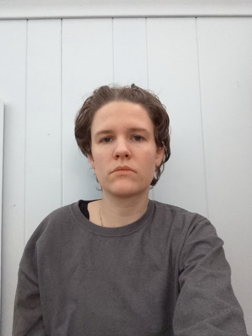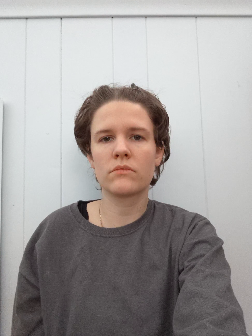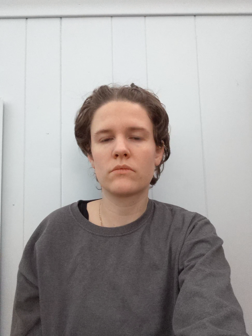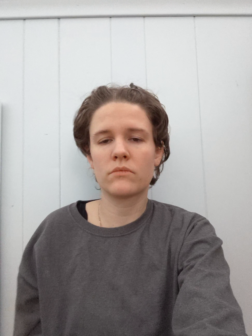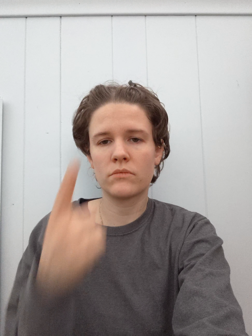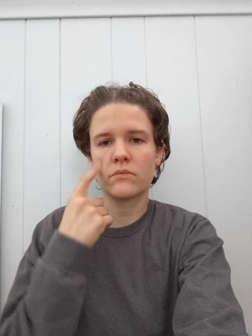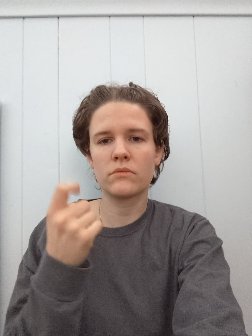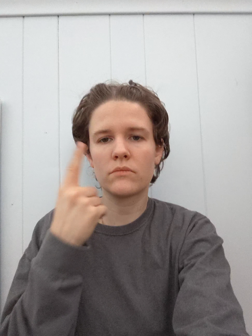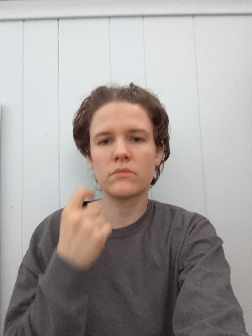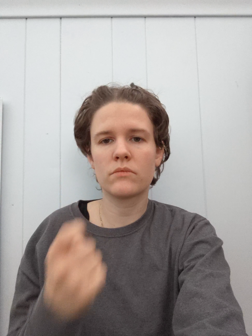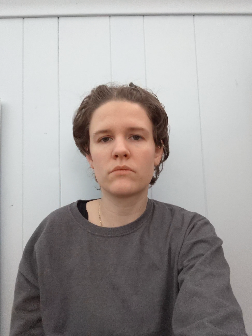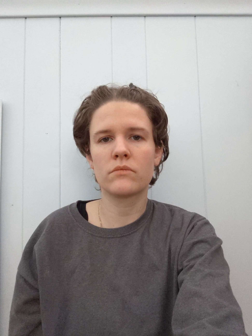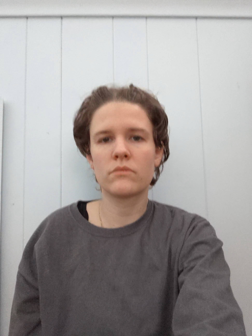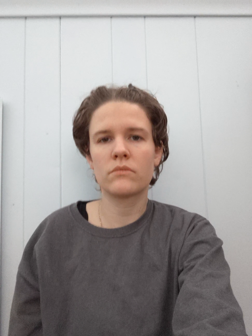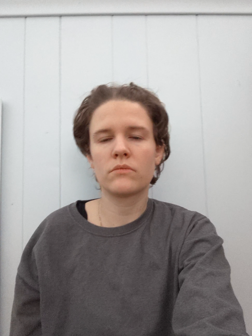cry